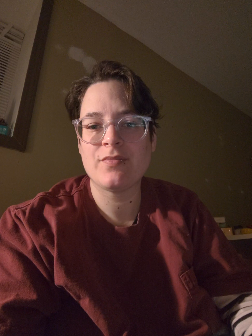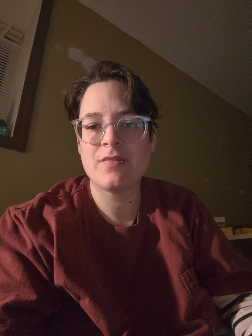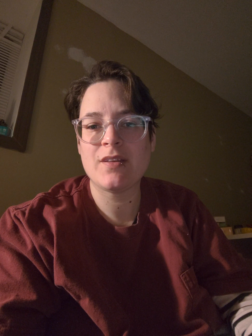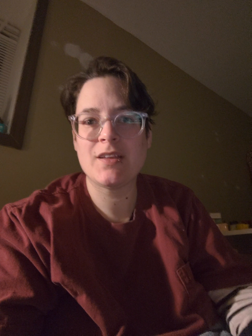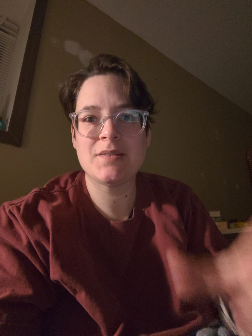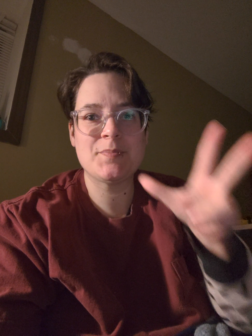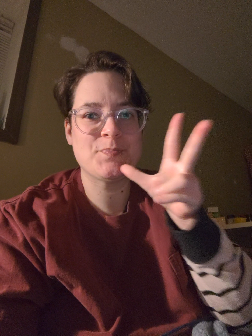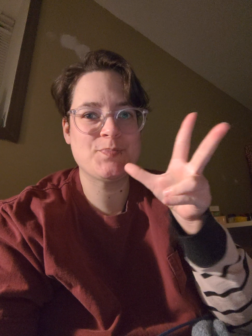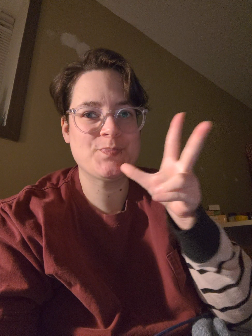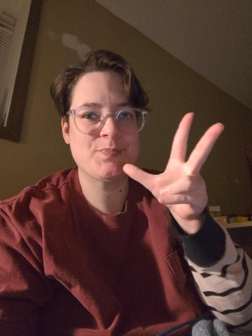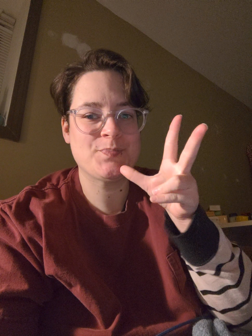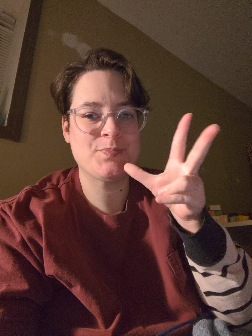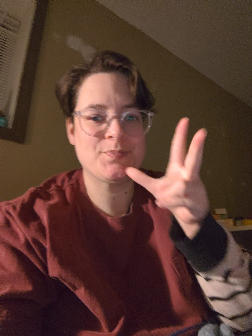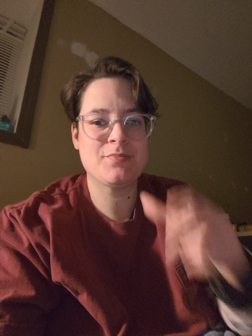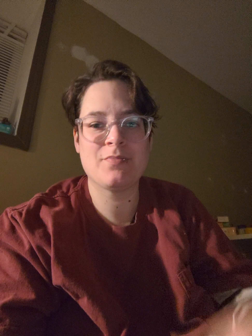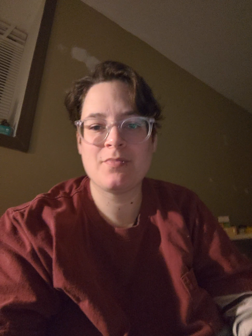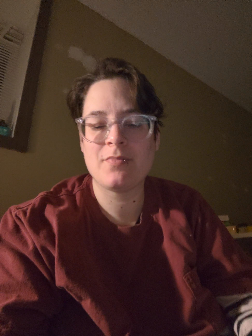hen